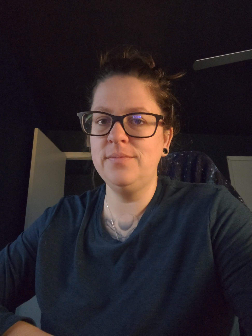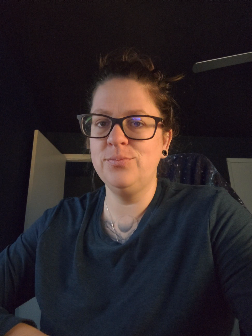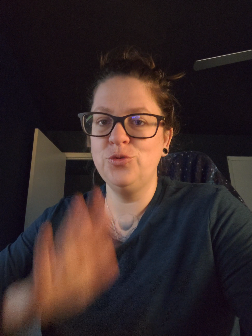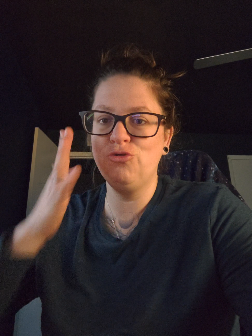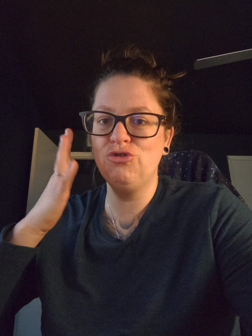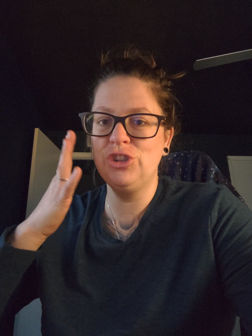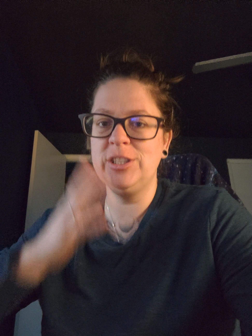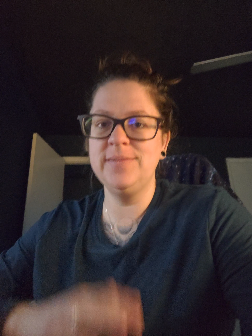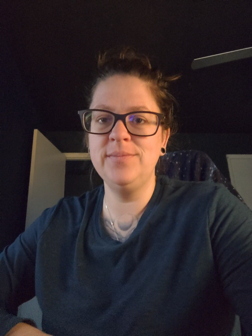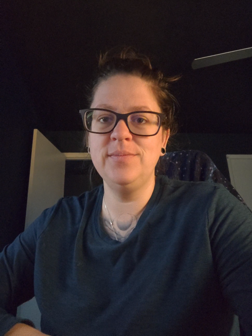tree